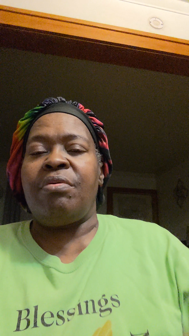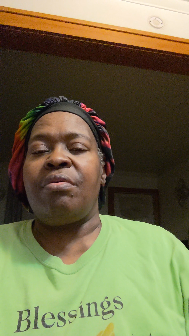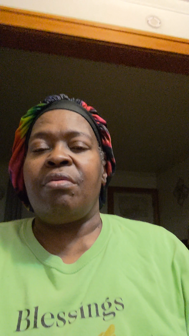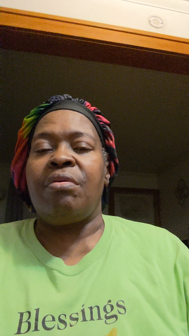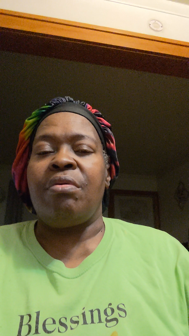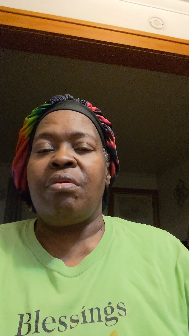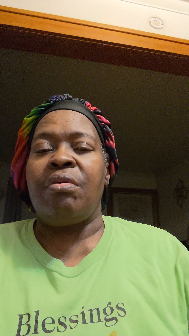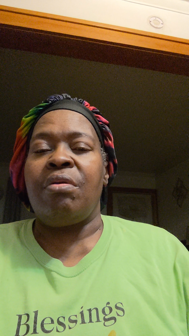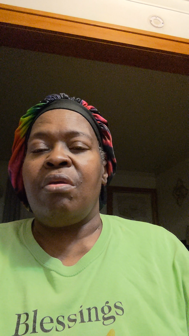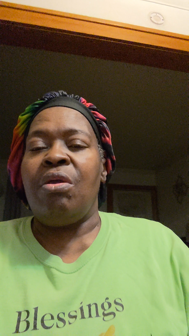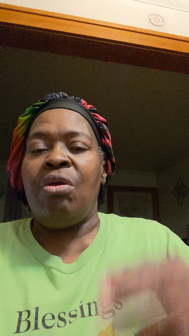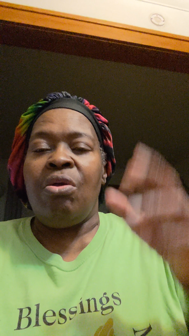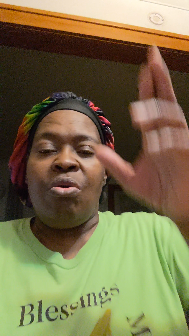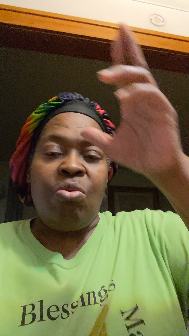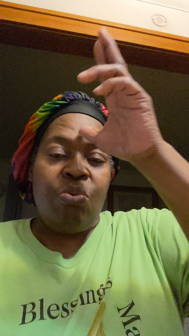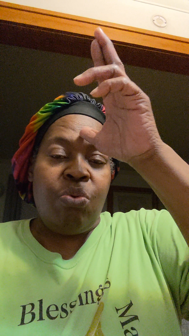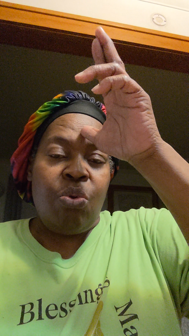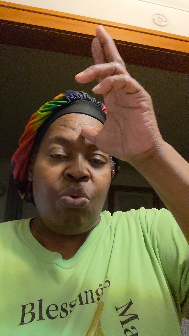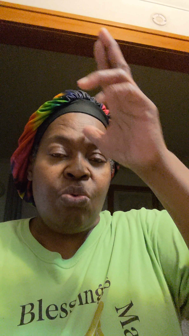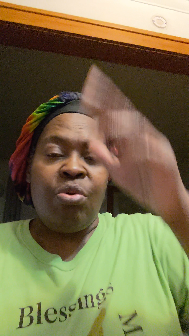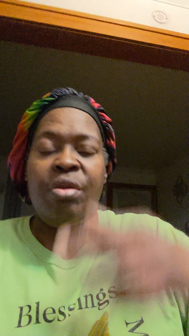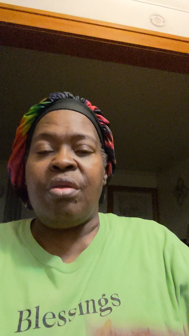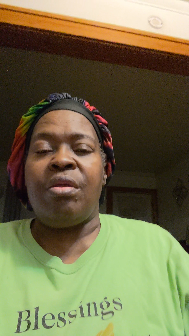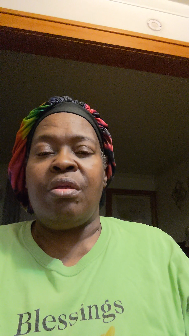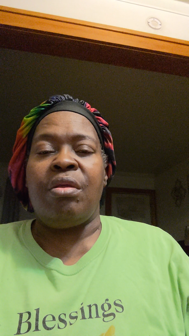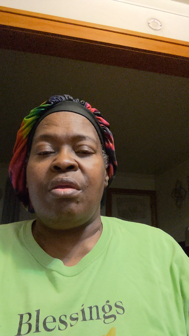rooster